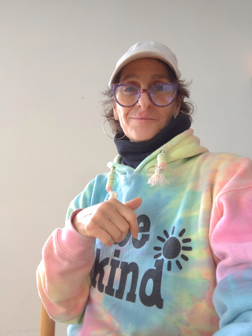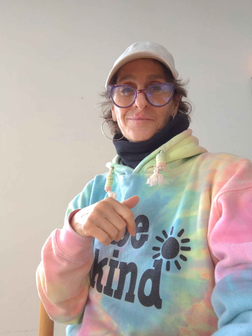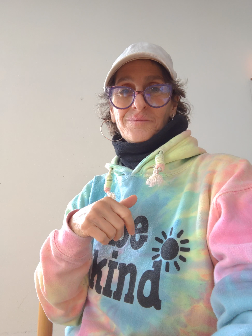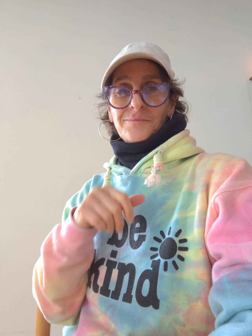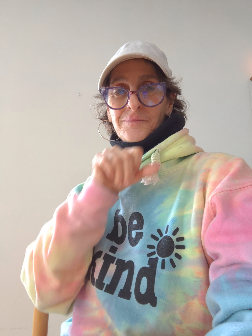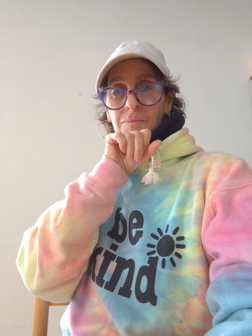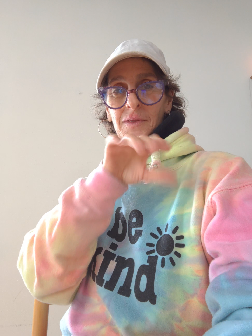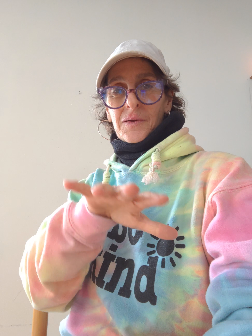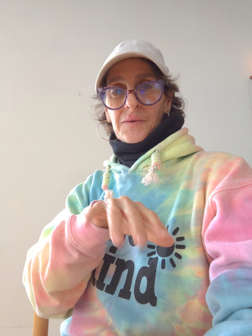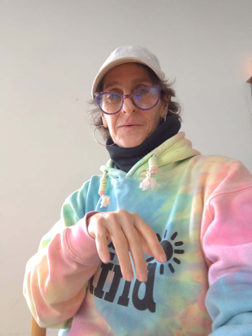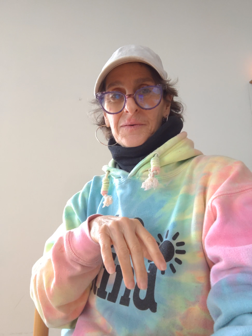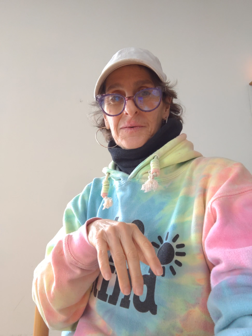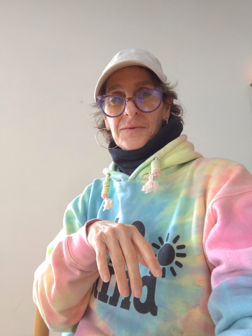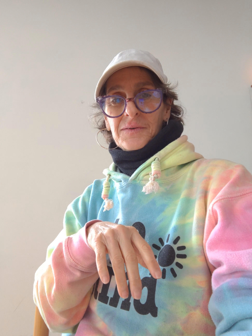blow